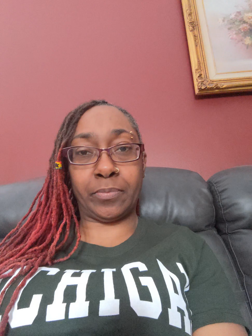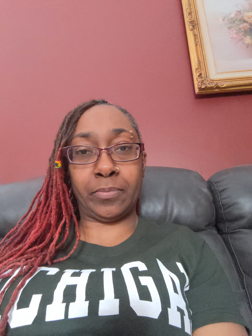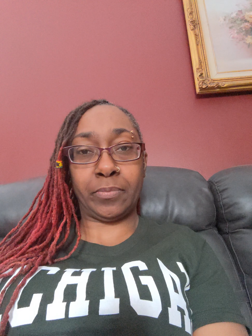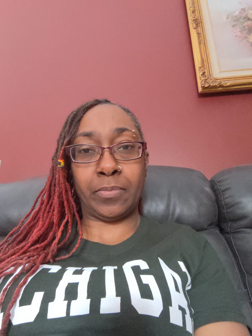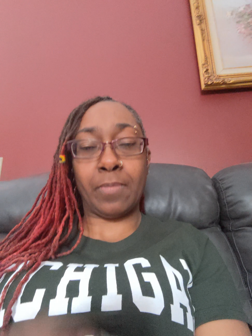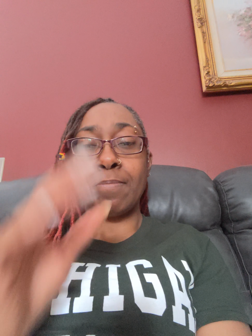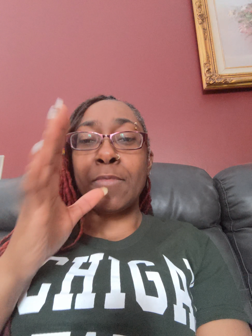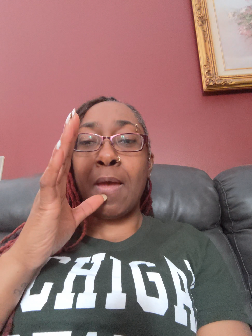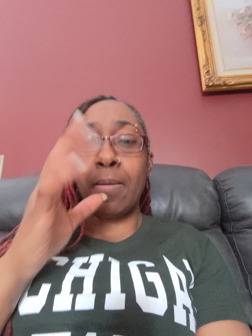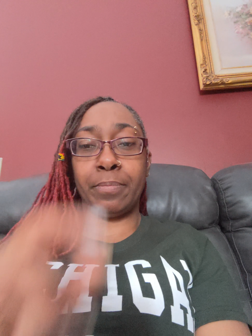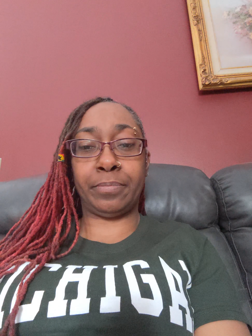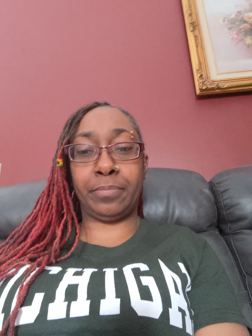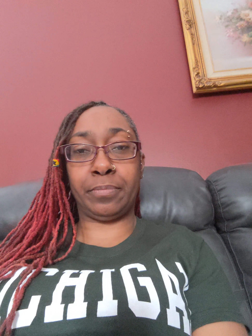mom